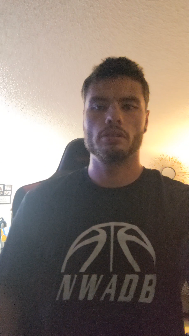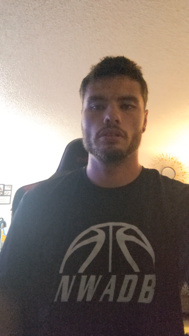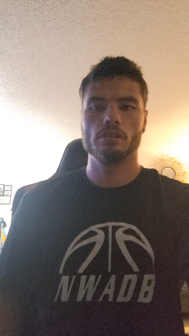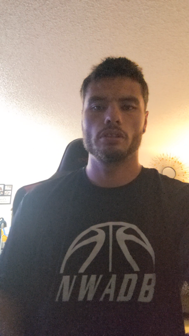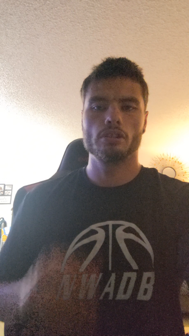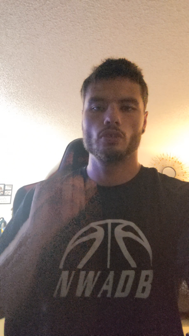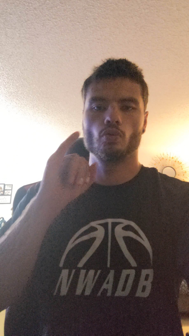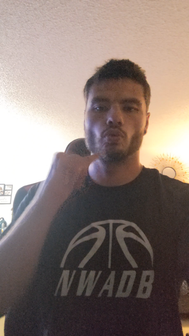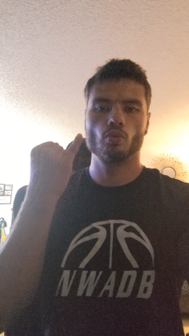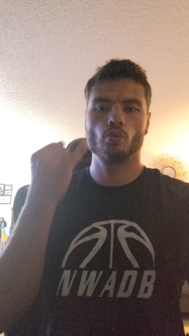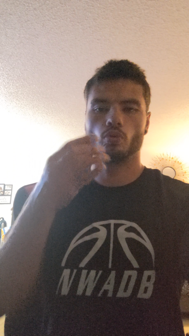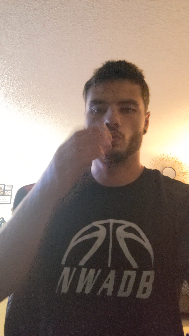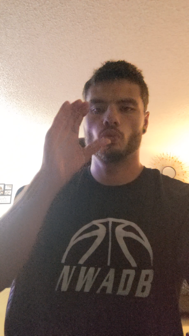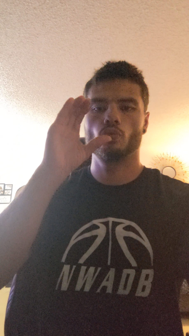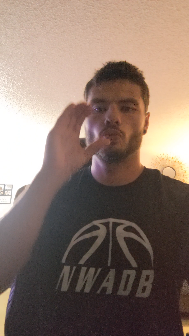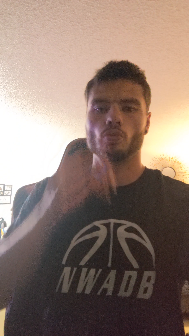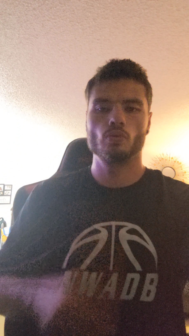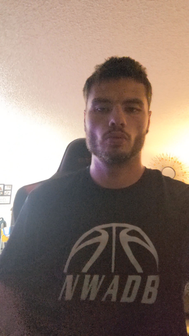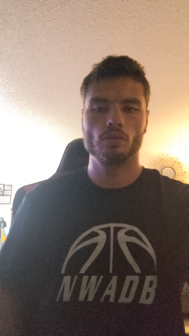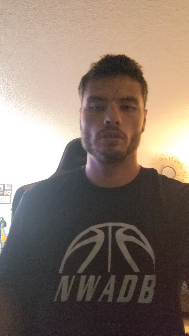juice